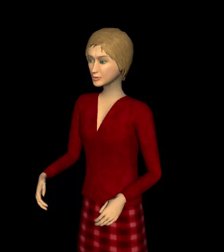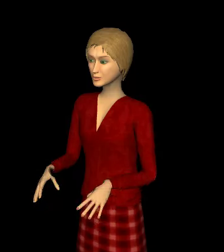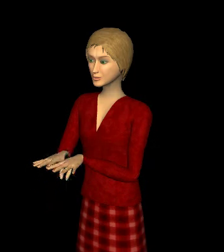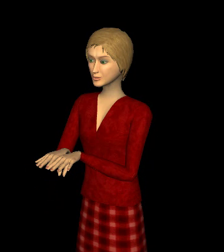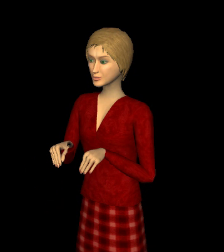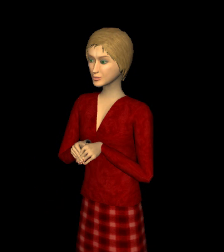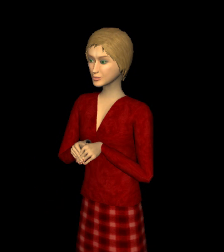عائلة